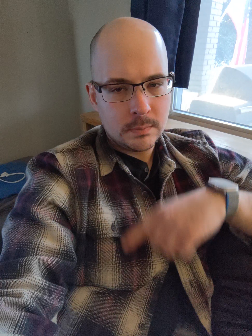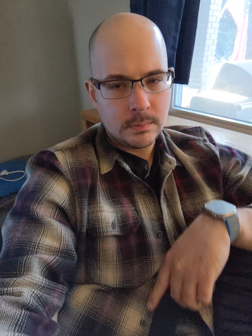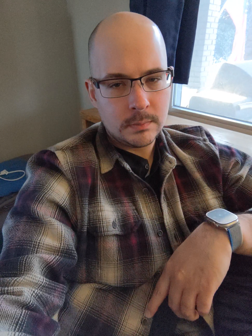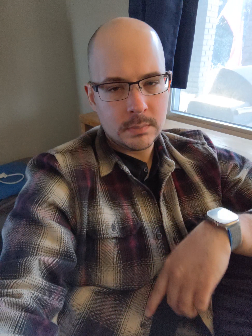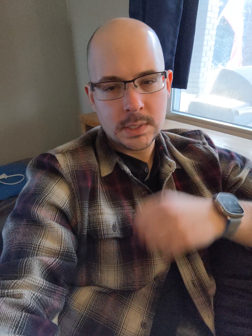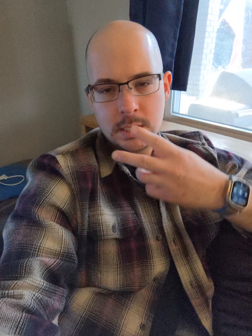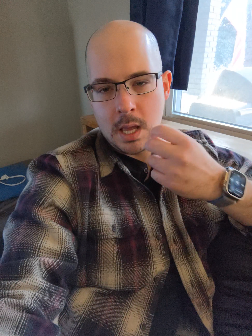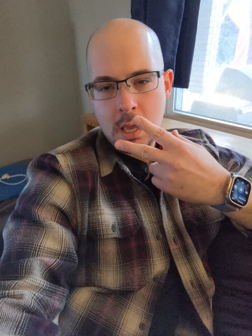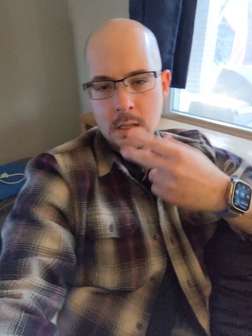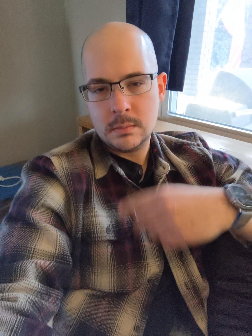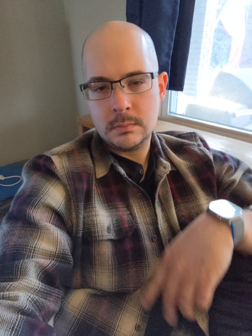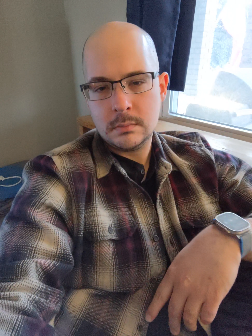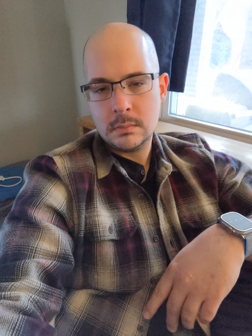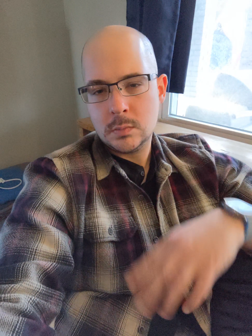snack